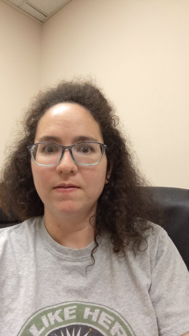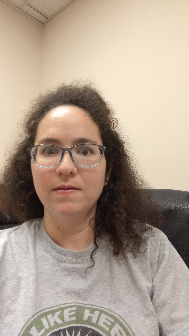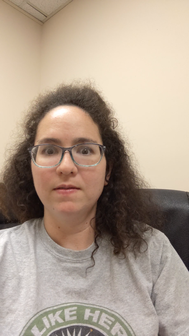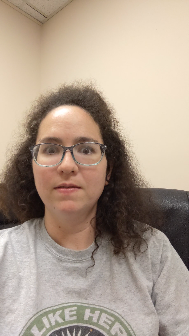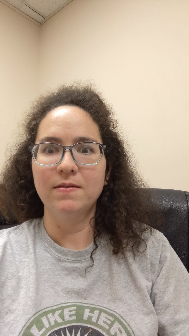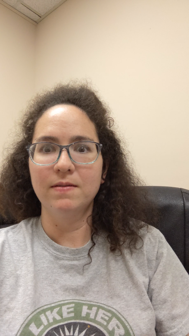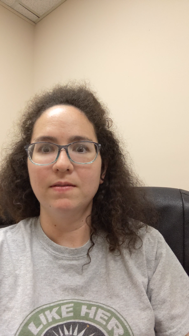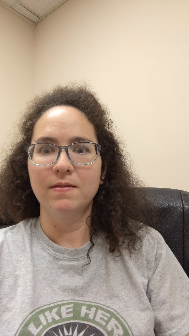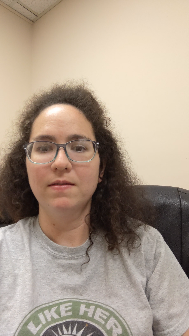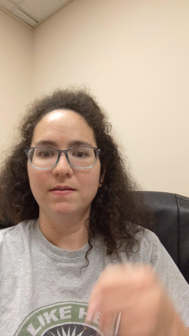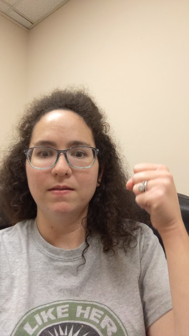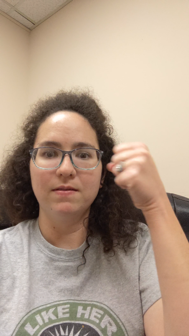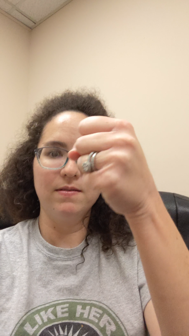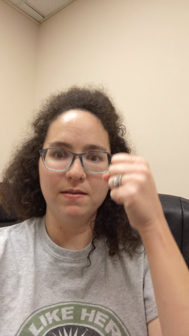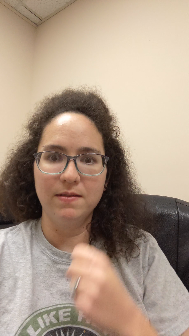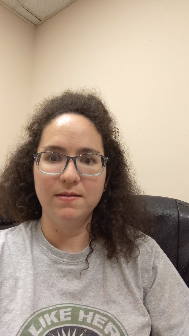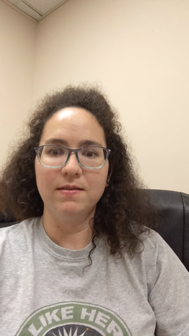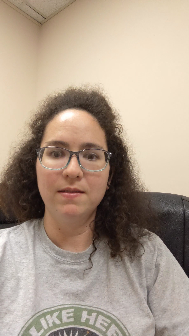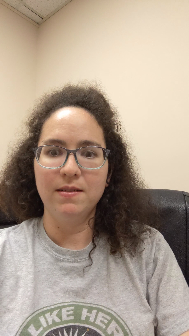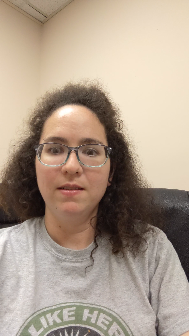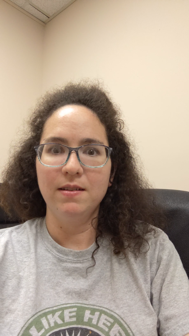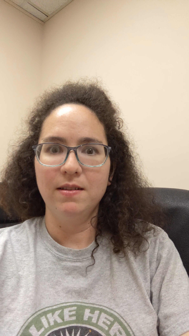hit